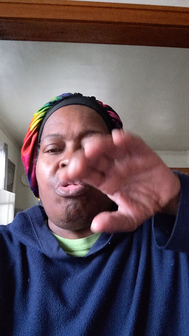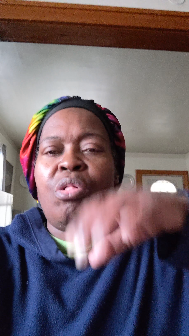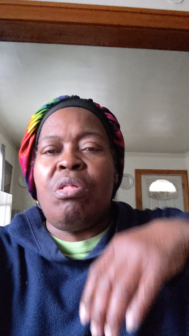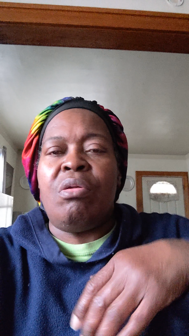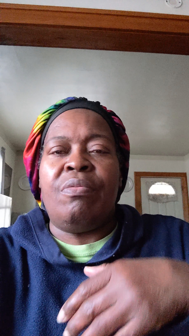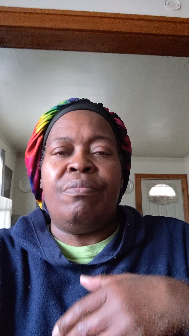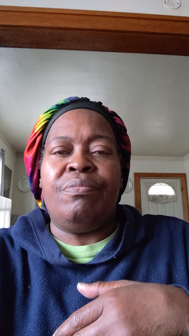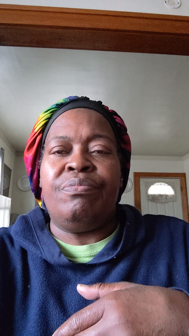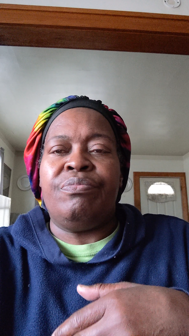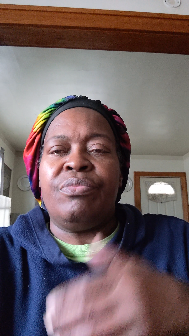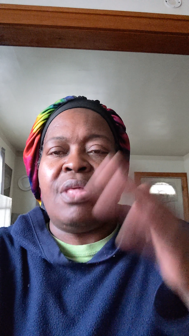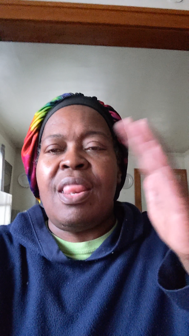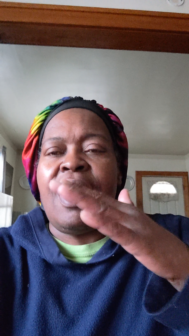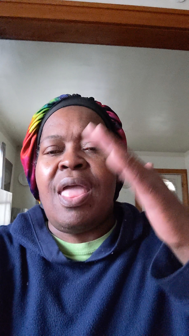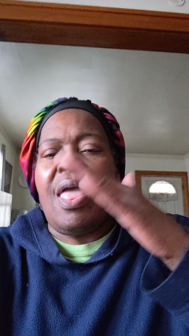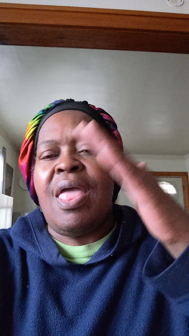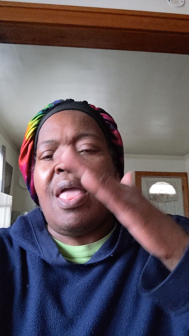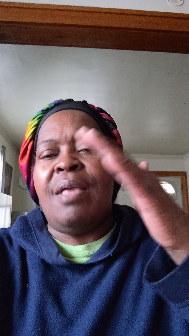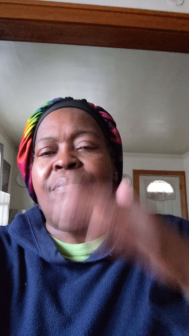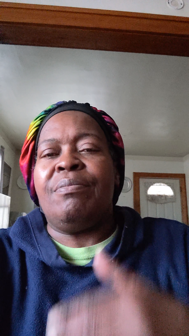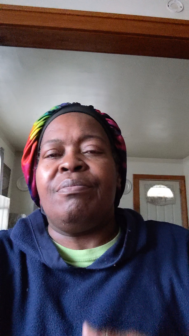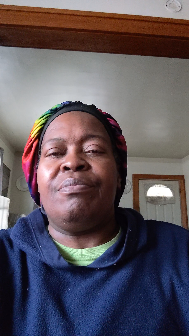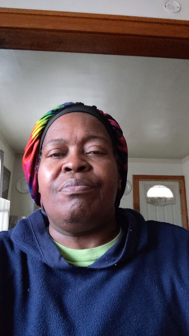clap